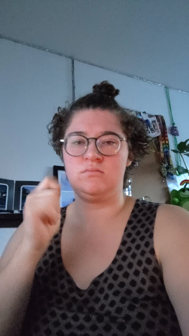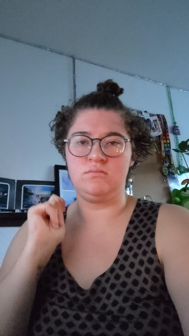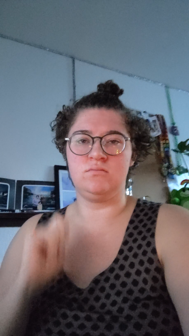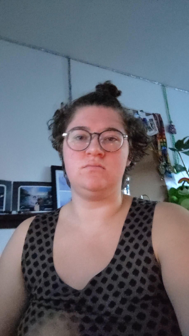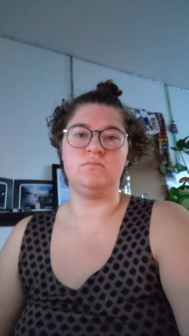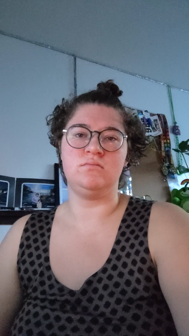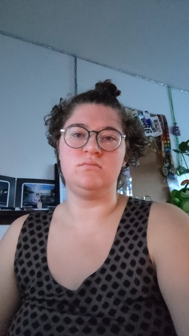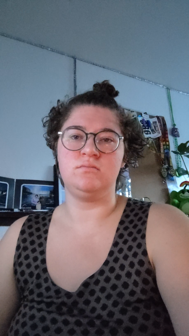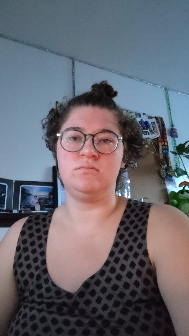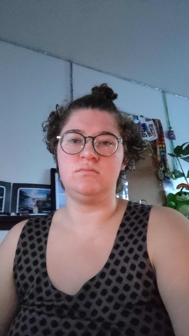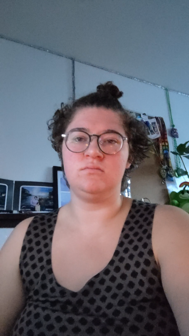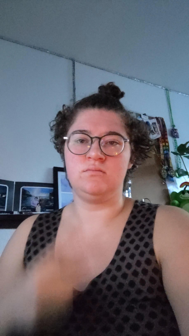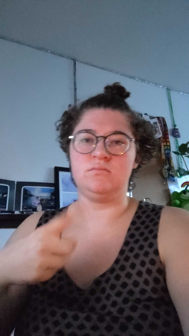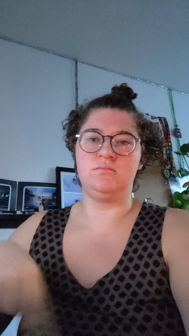around